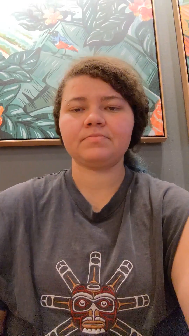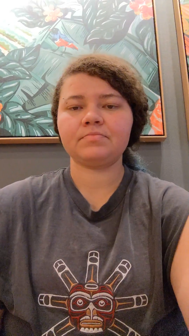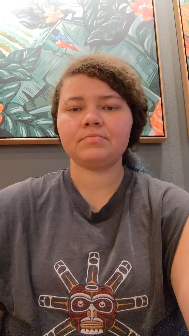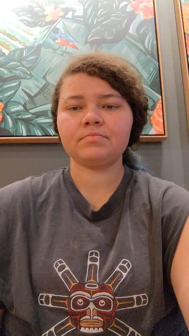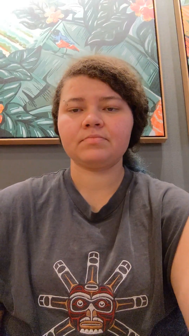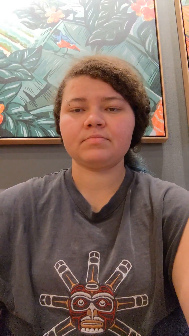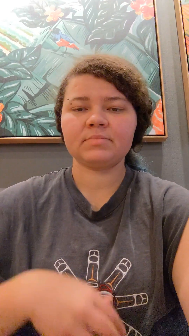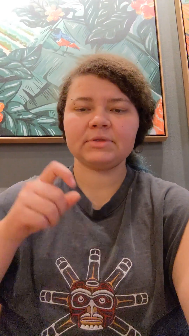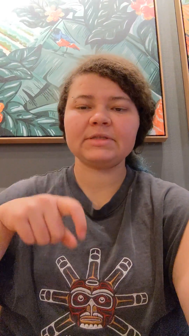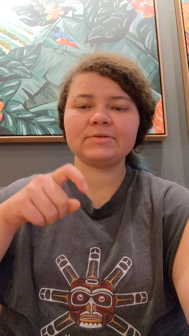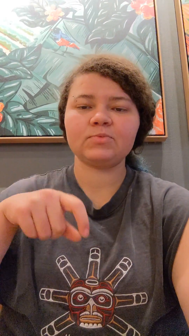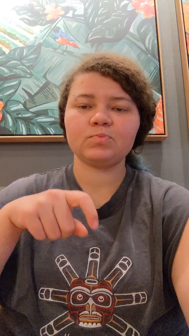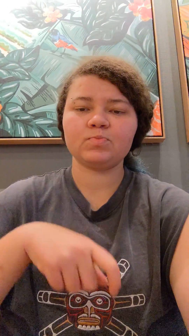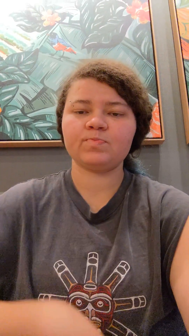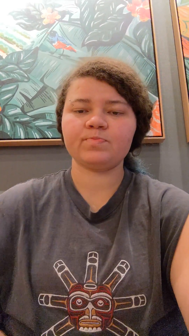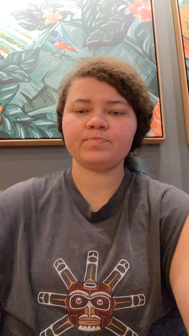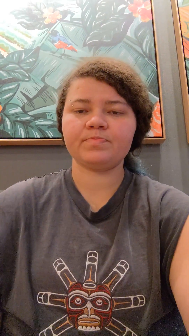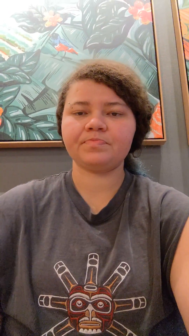need